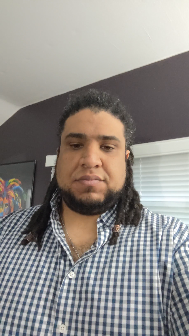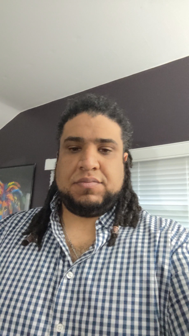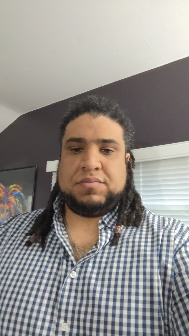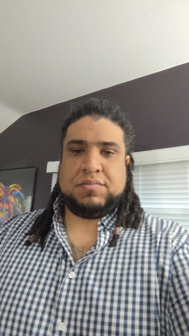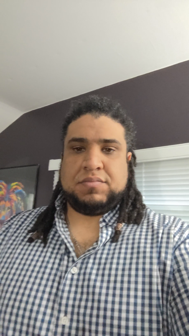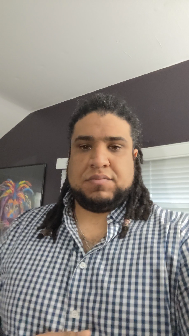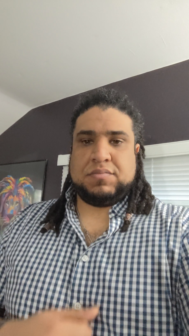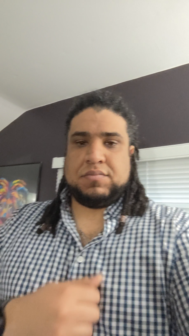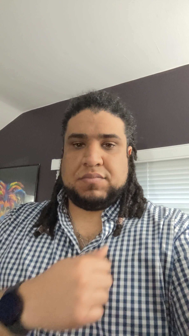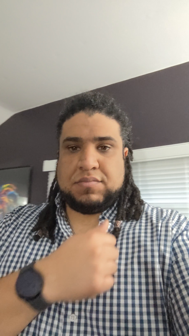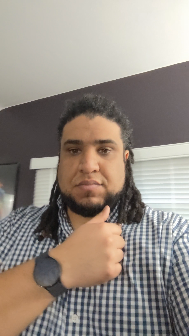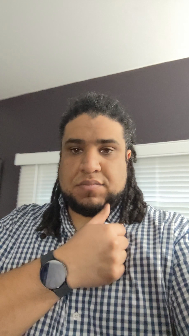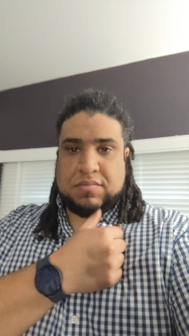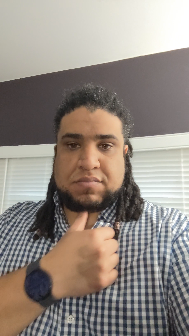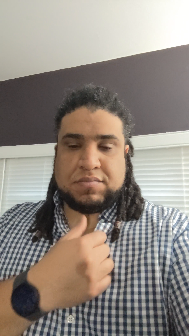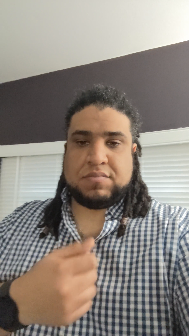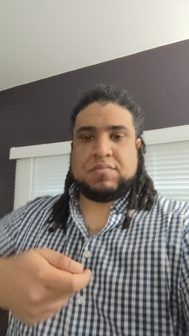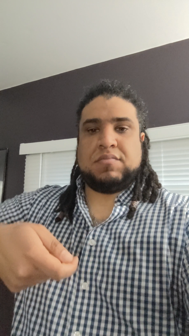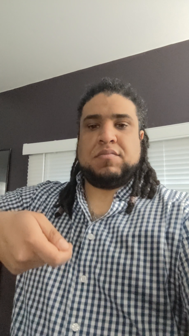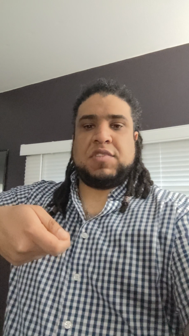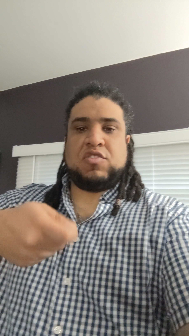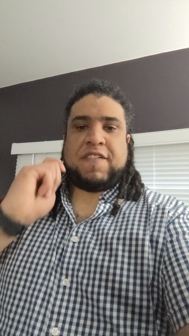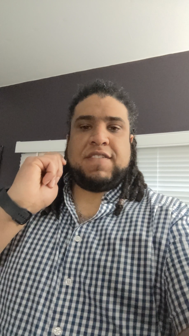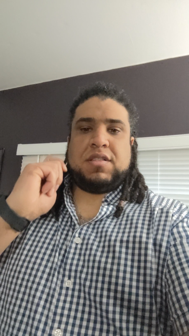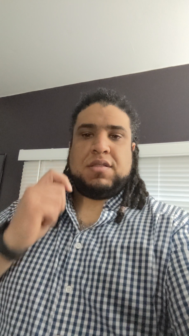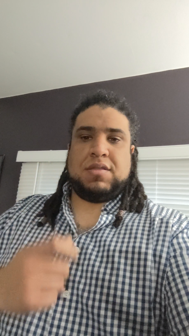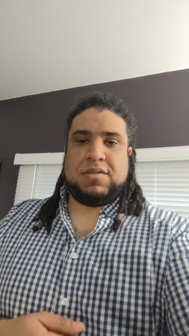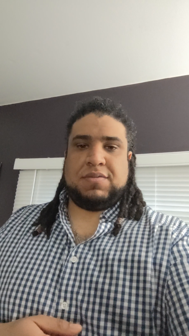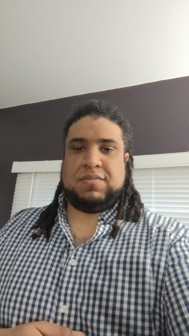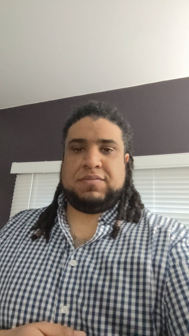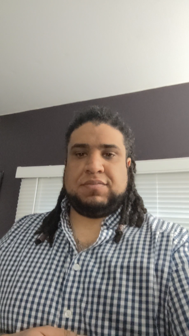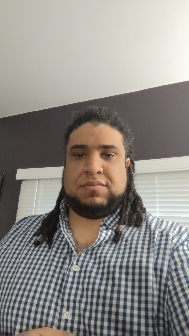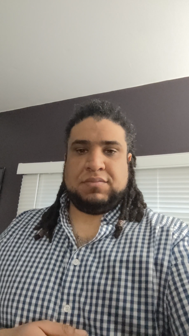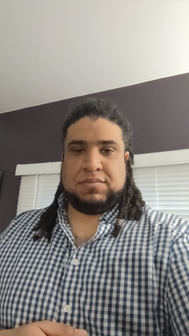shovel